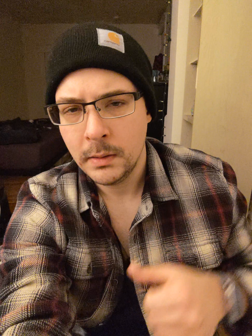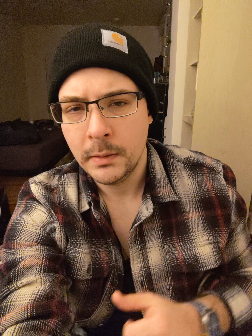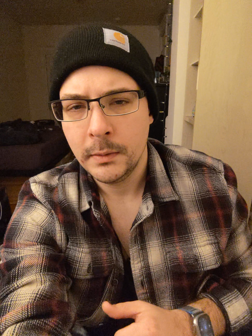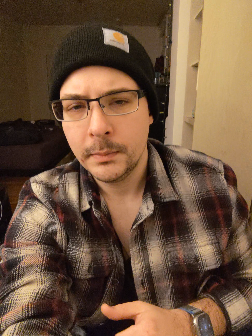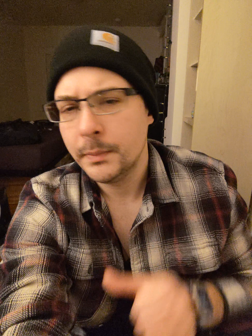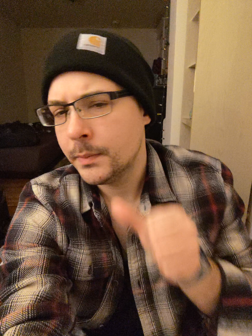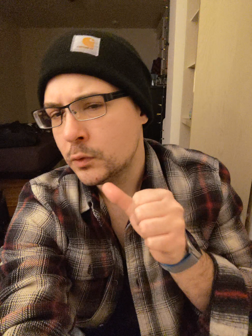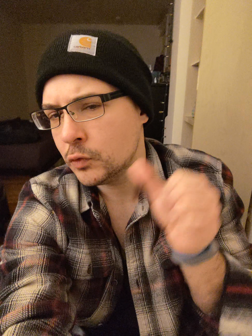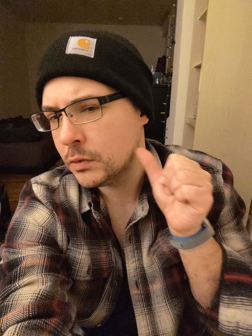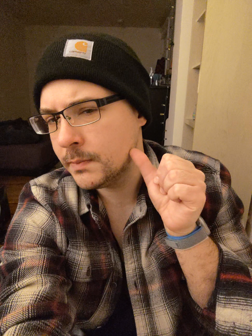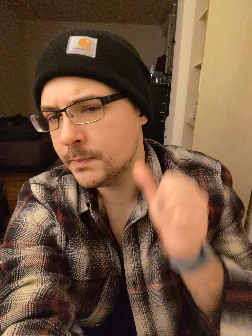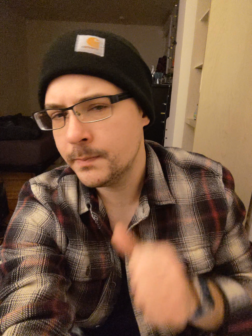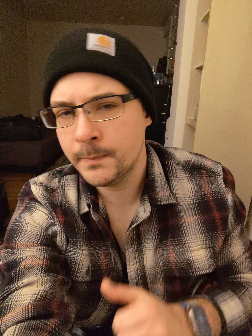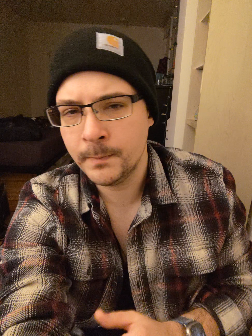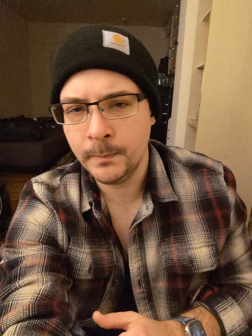yesterday